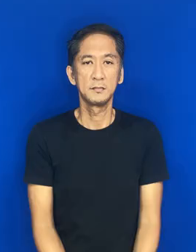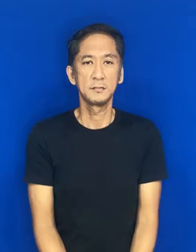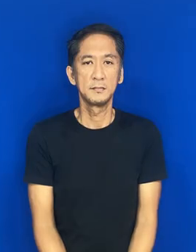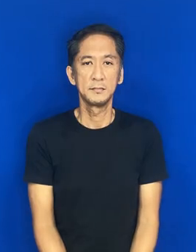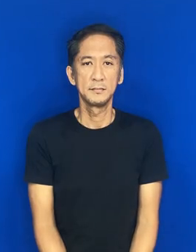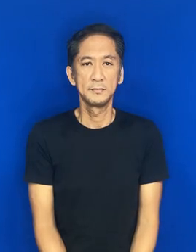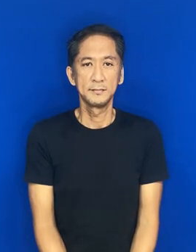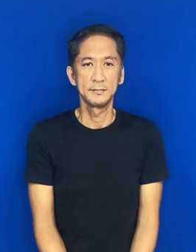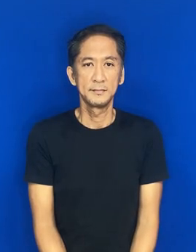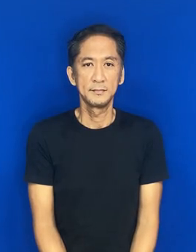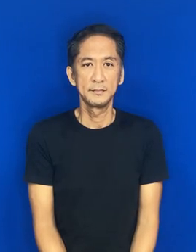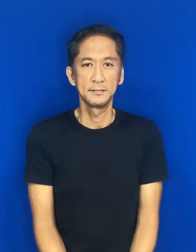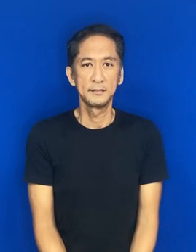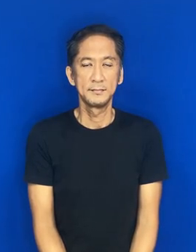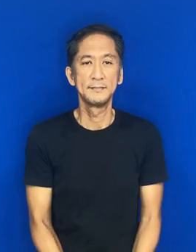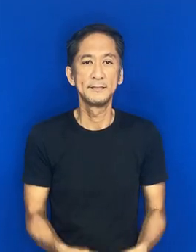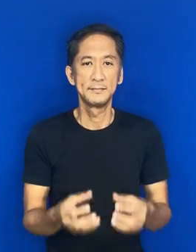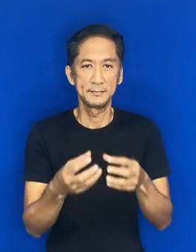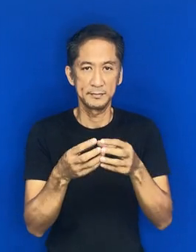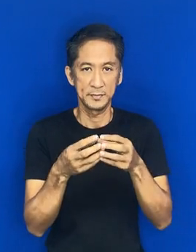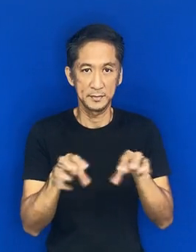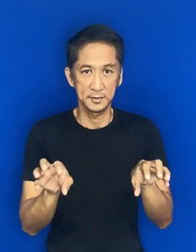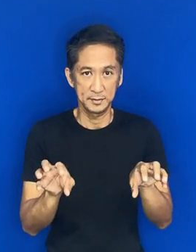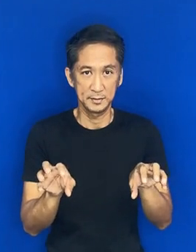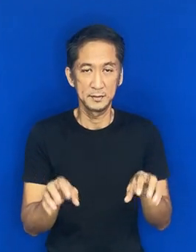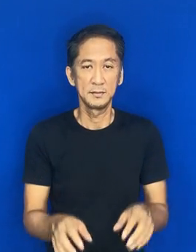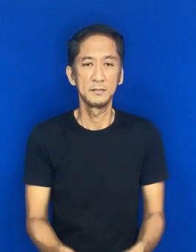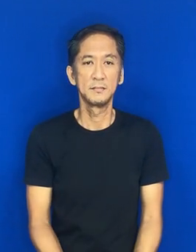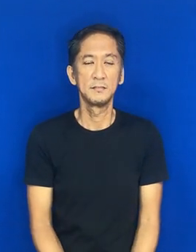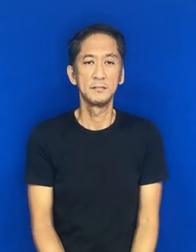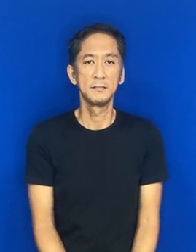egg